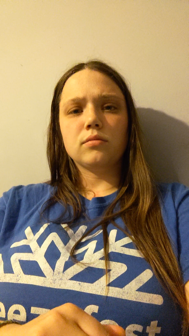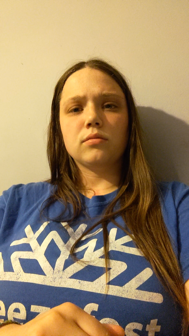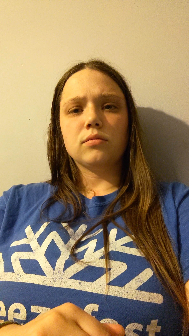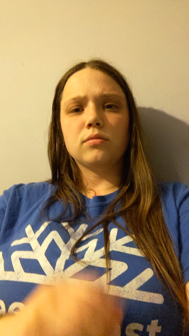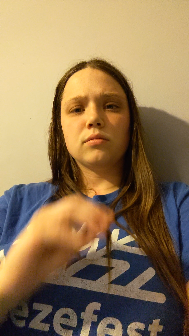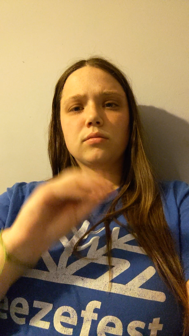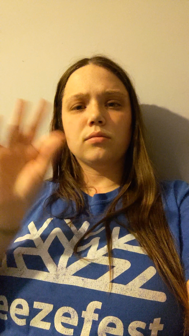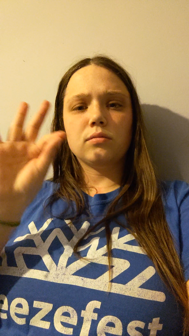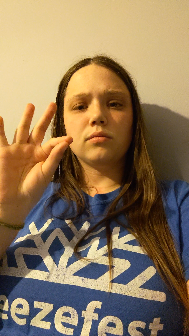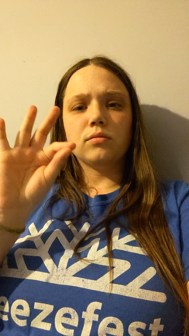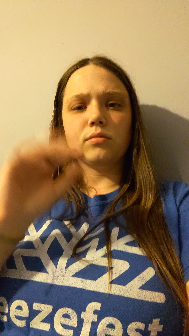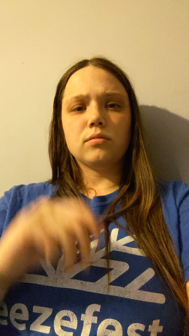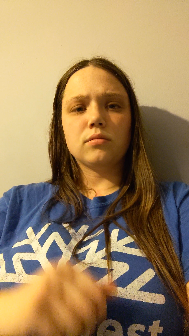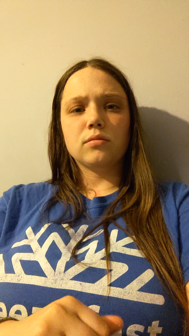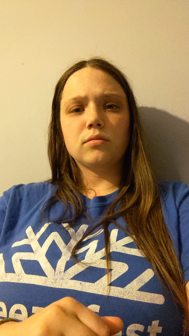off